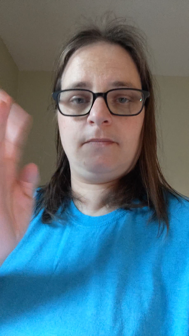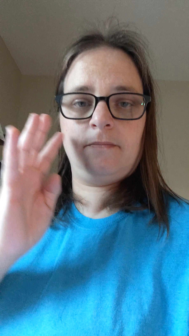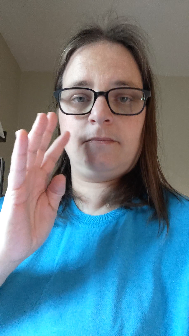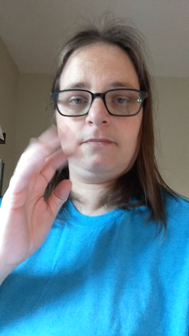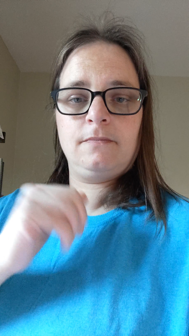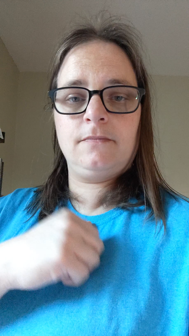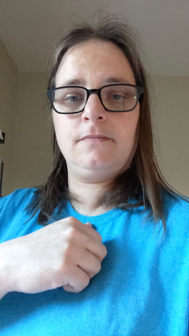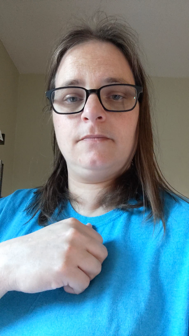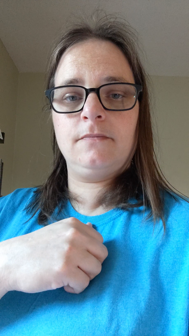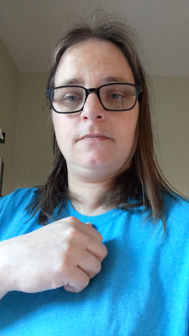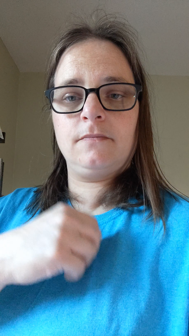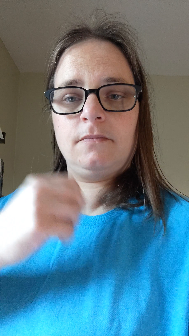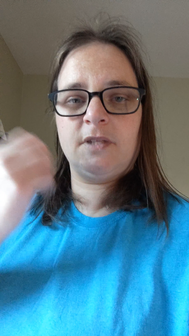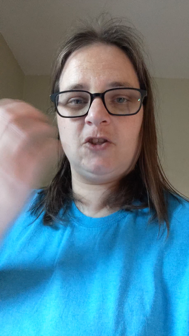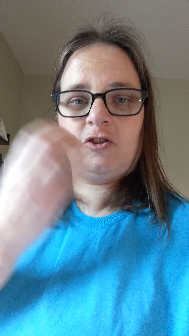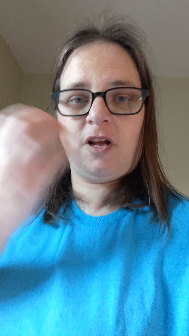shake